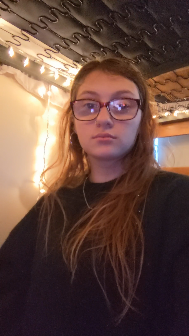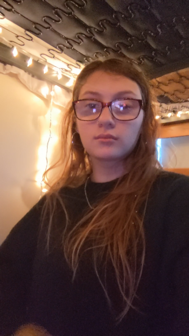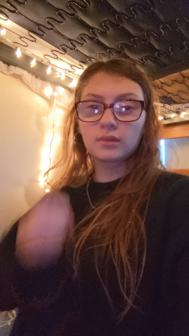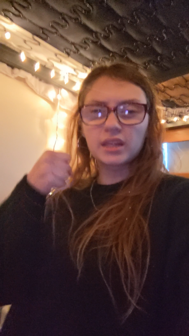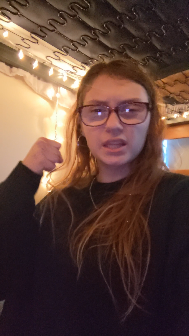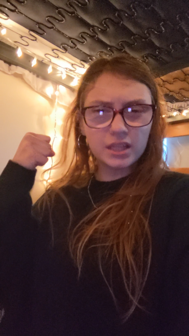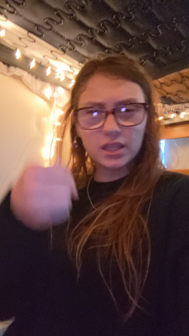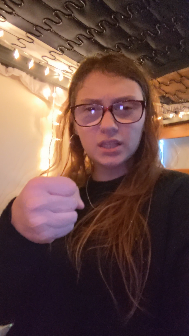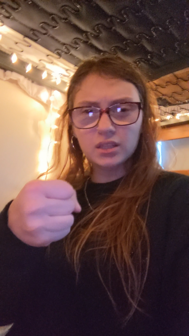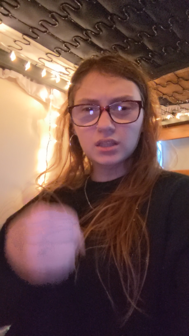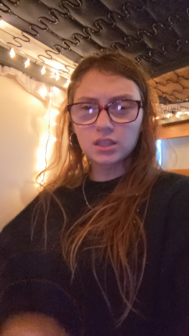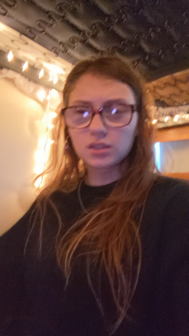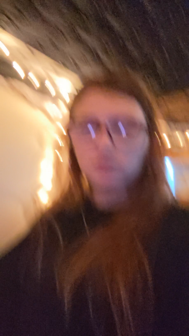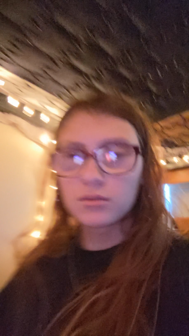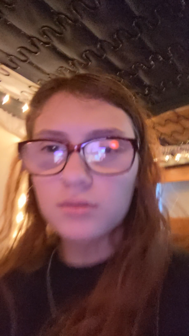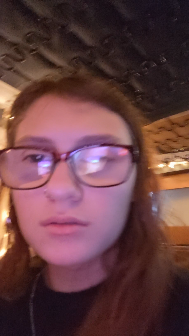hit